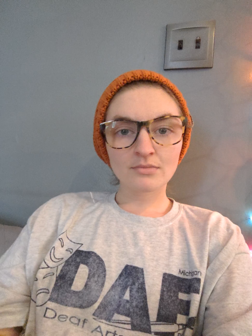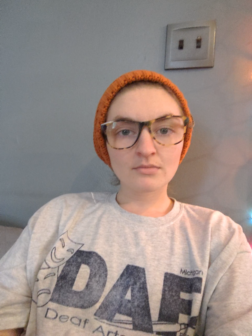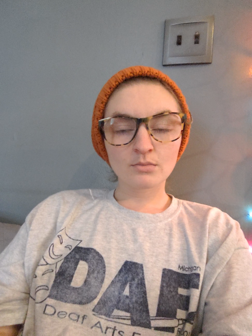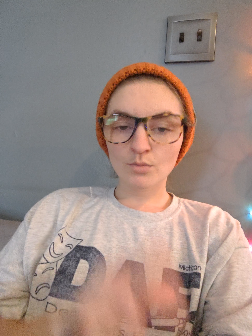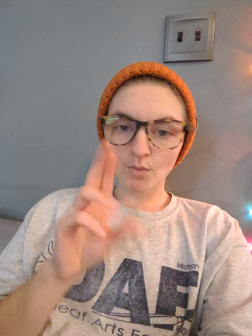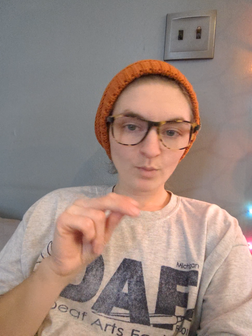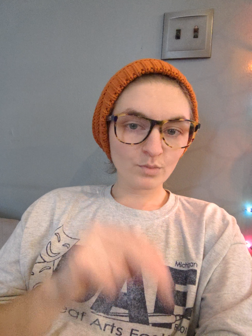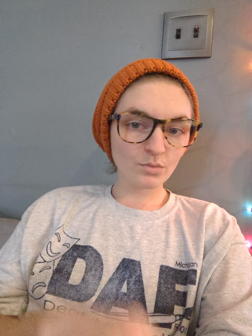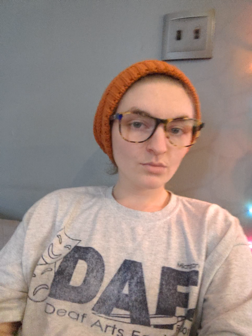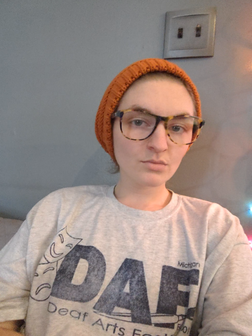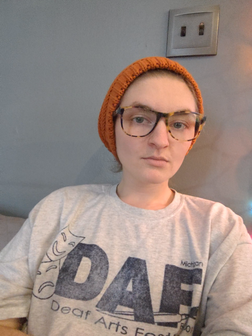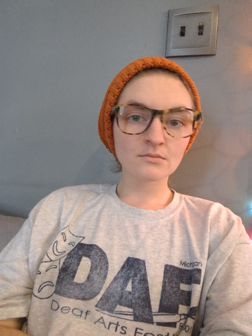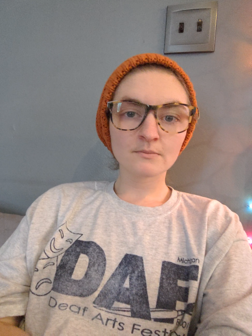no